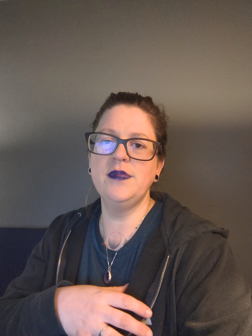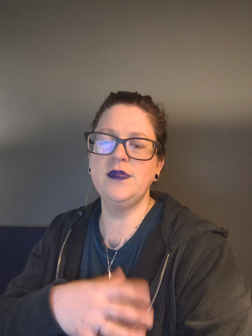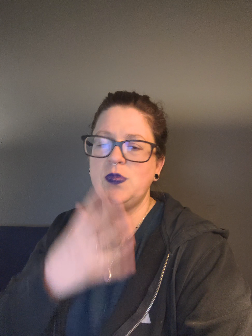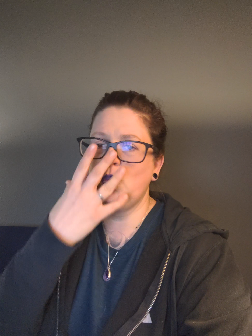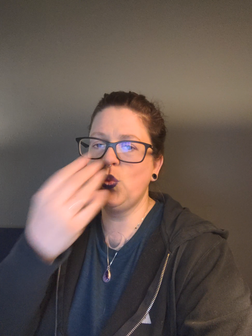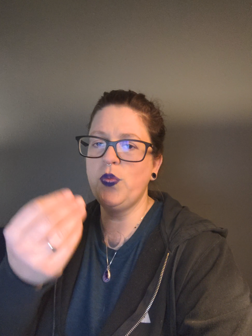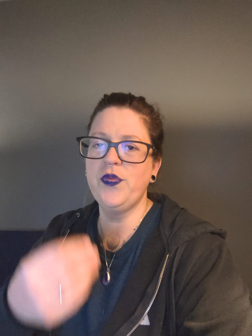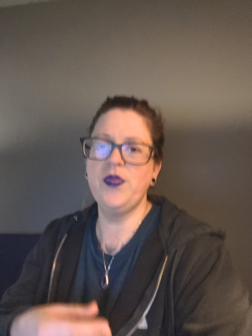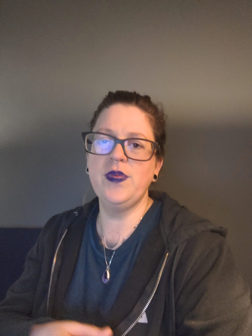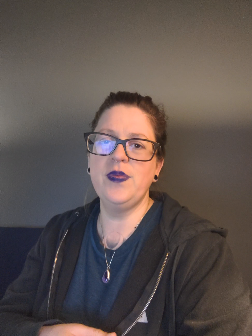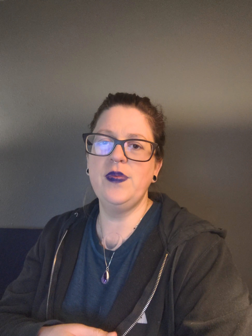wolf